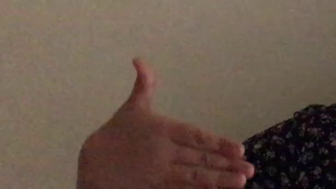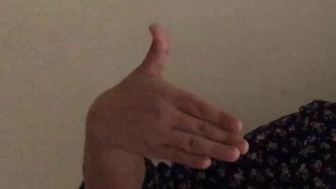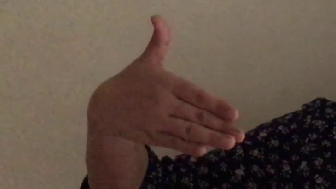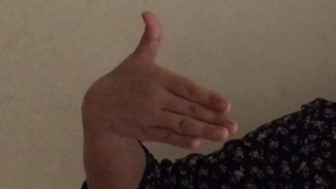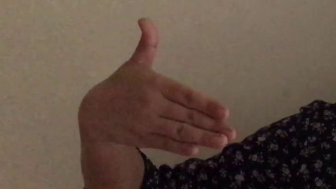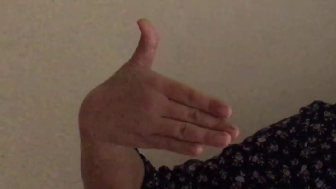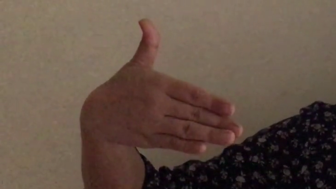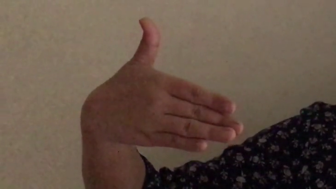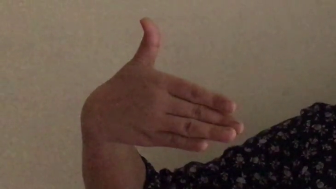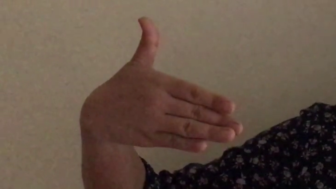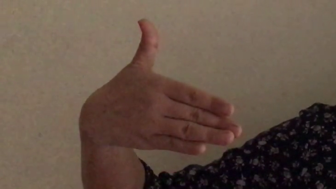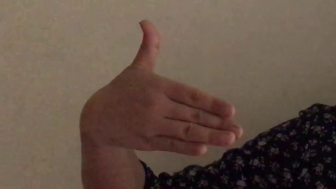ल